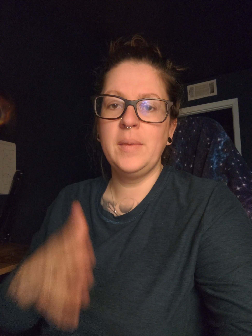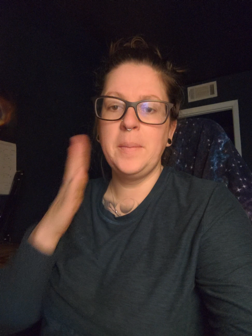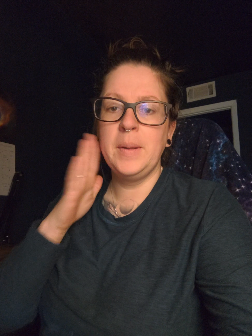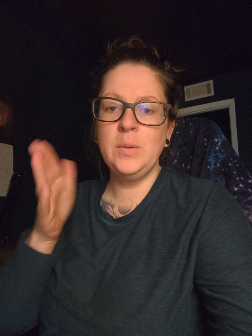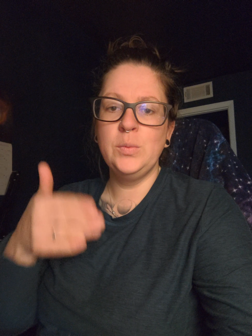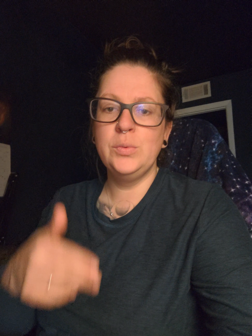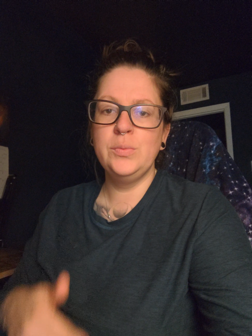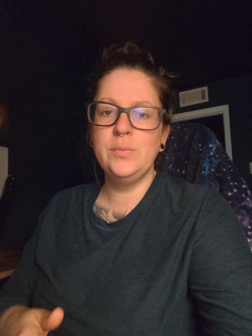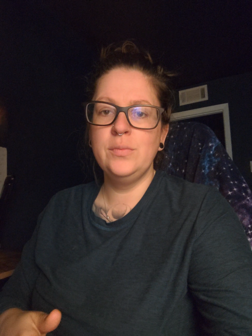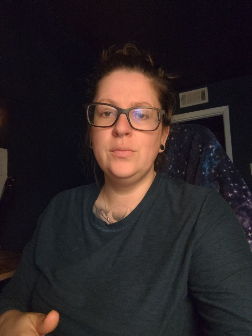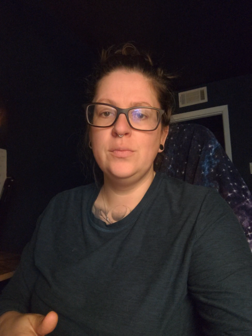bedroom